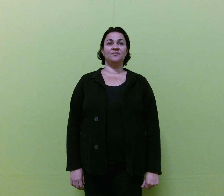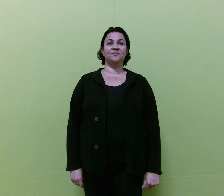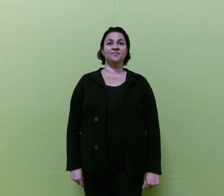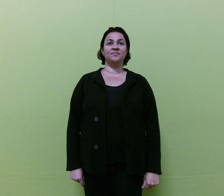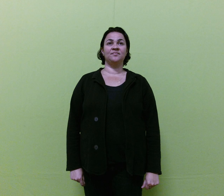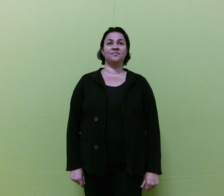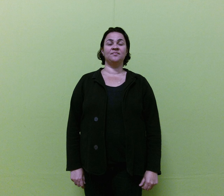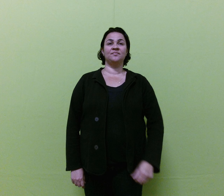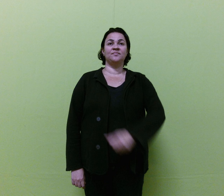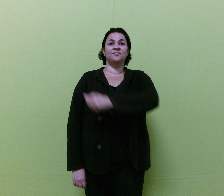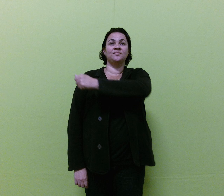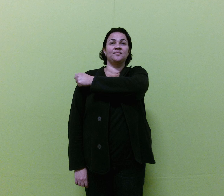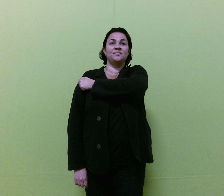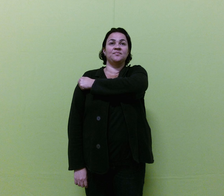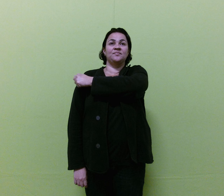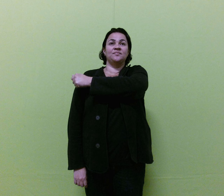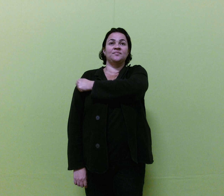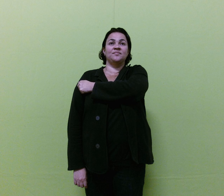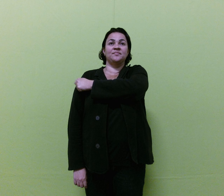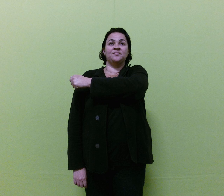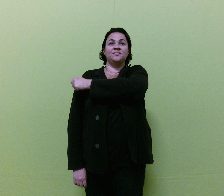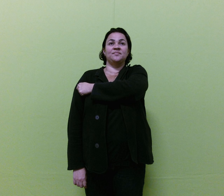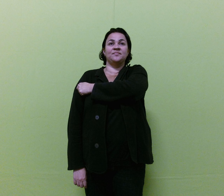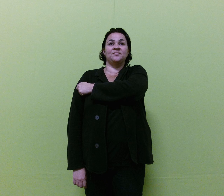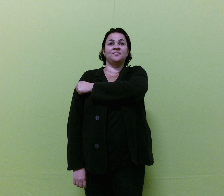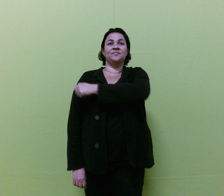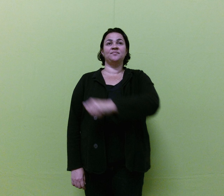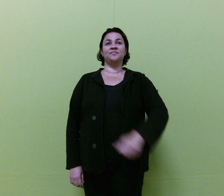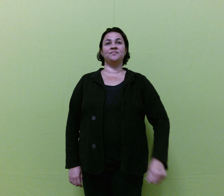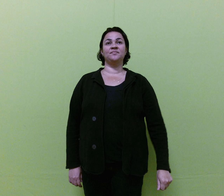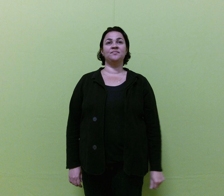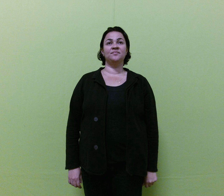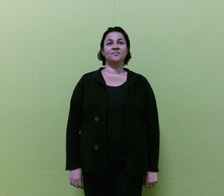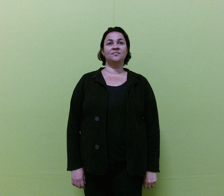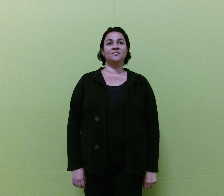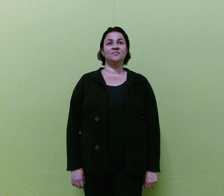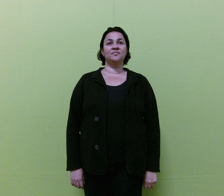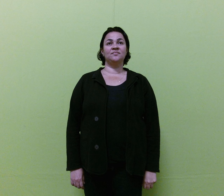aluno